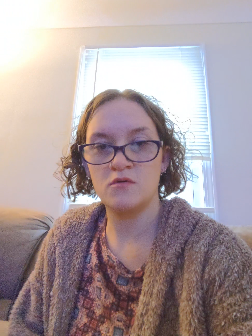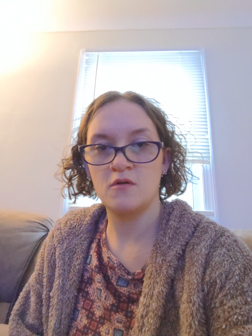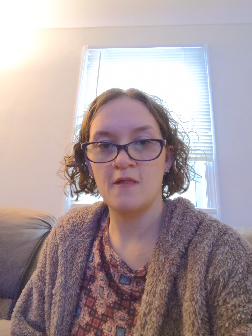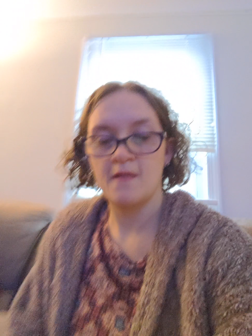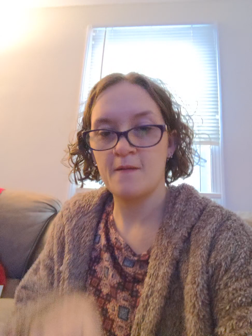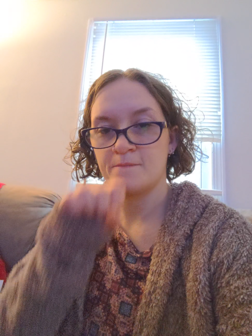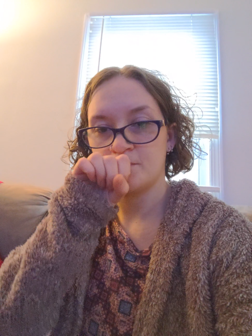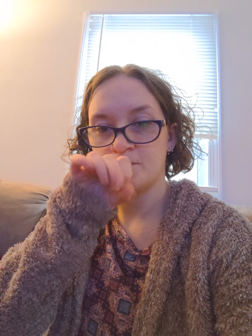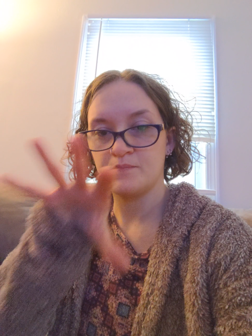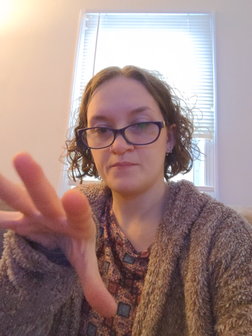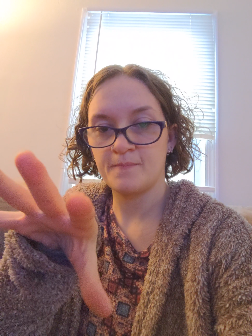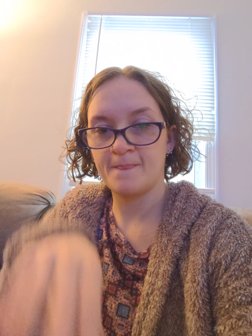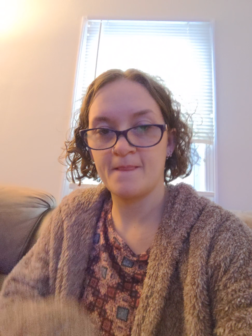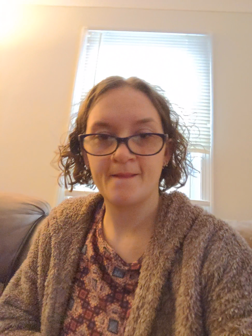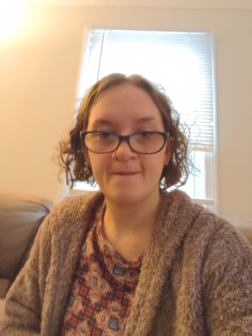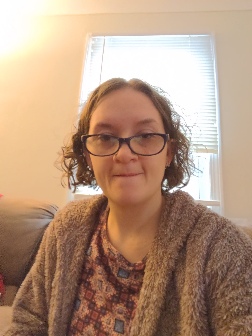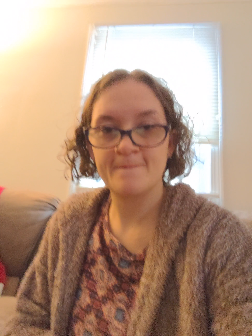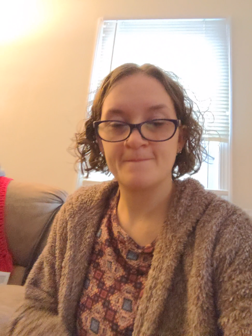blow